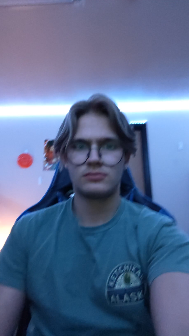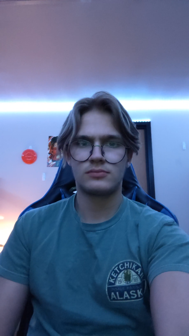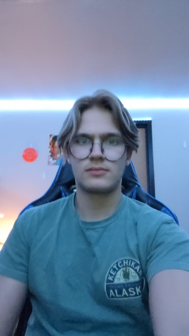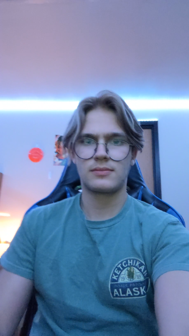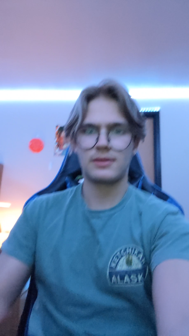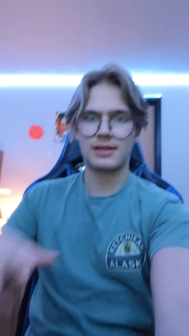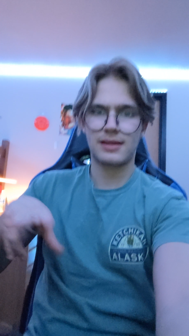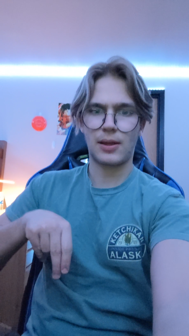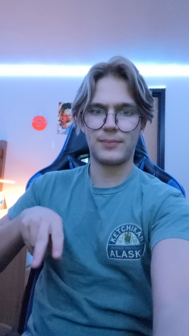diaper